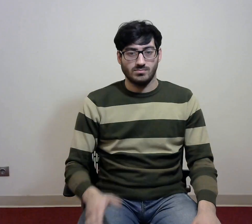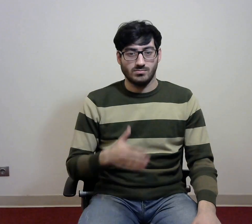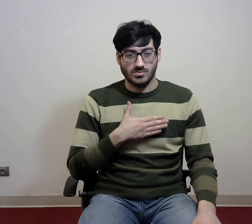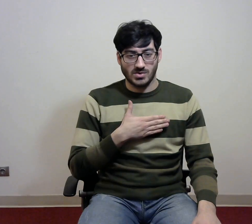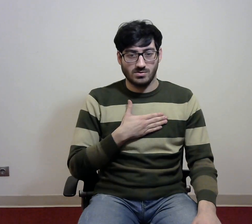mən